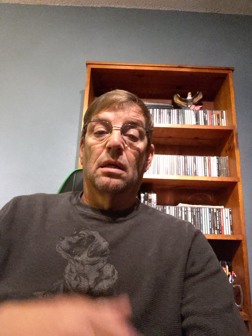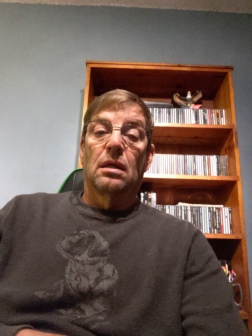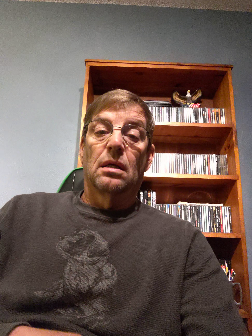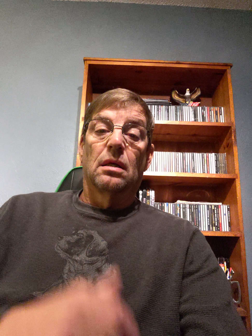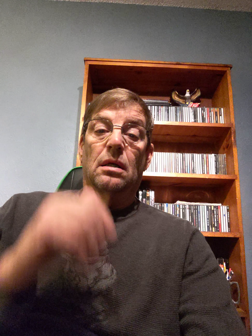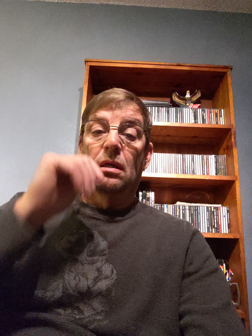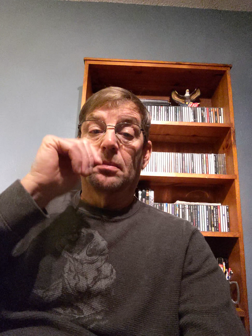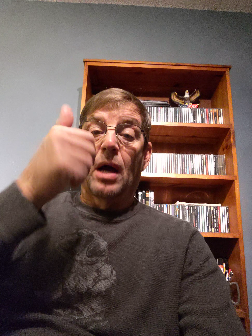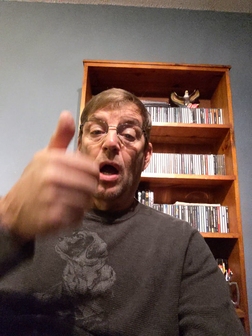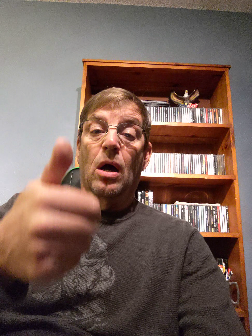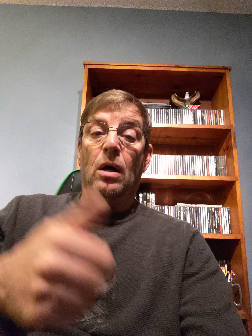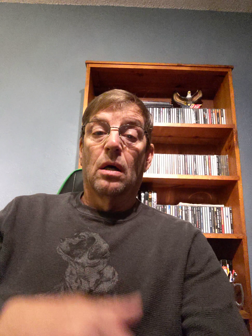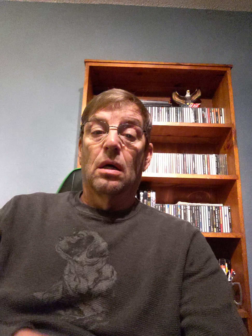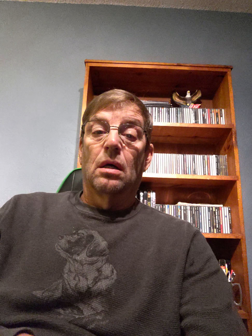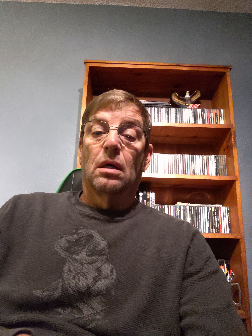tomorrow